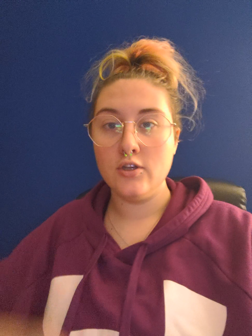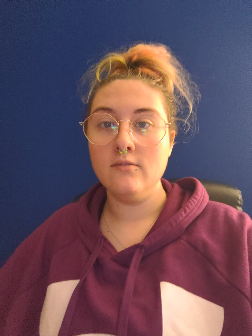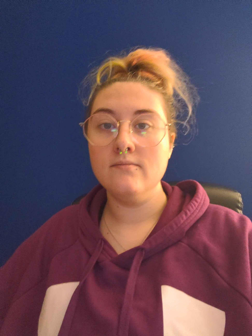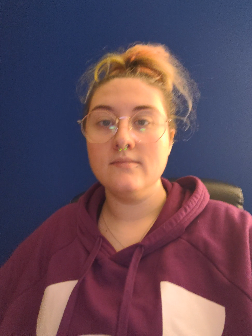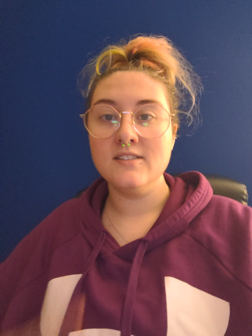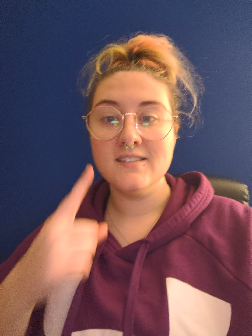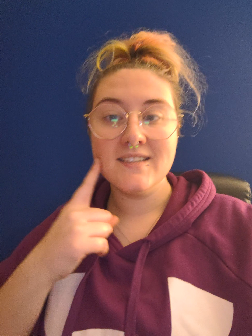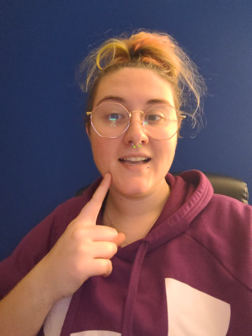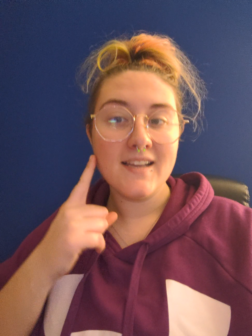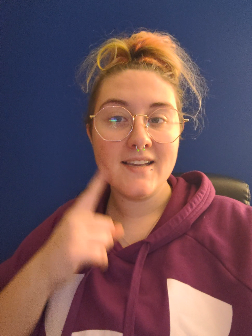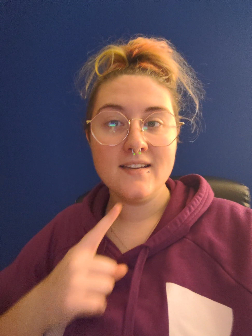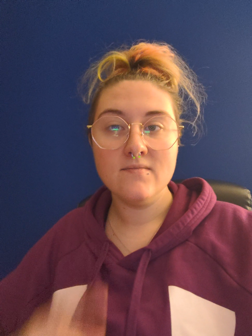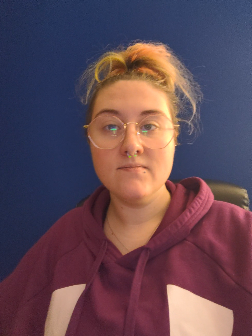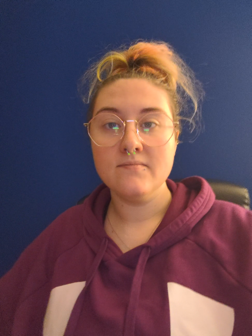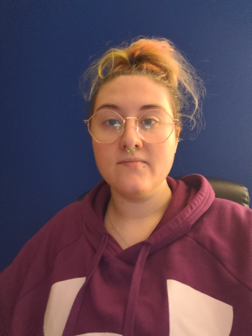cheek